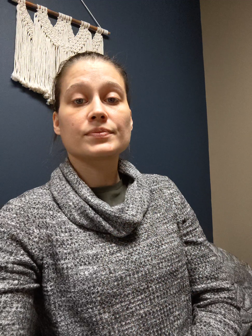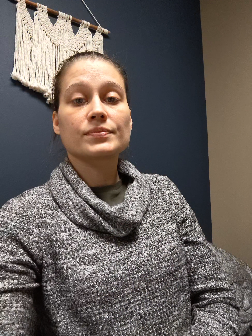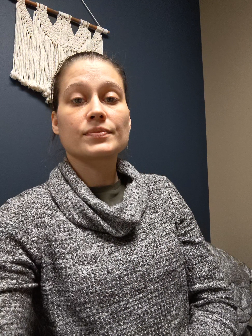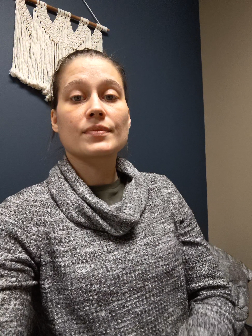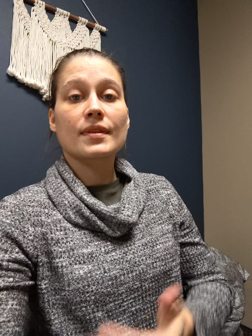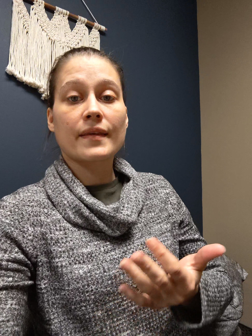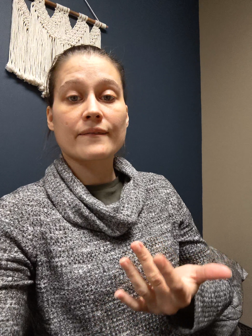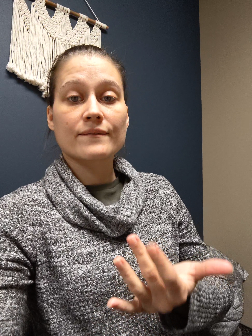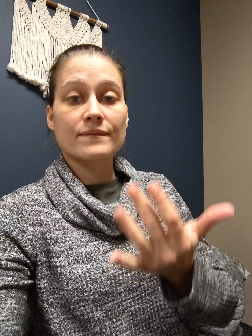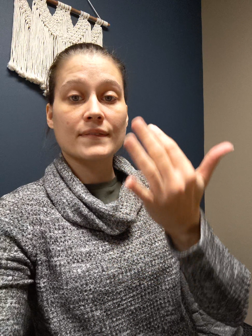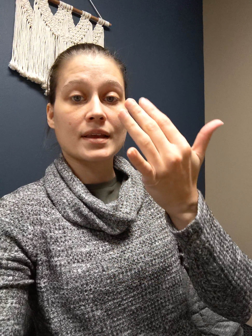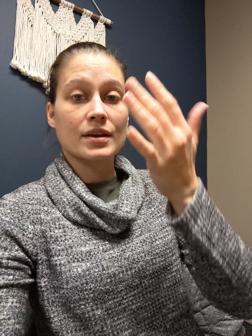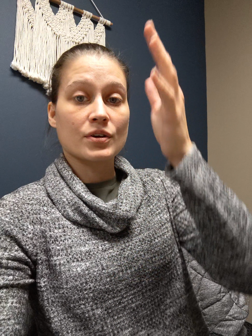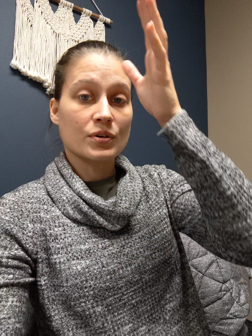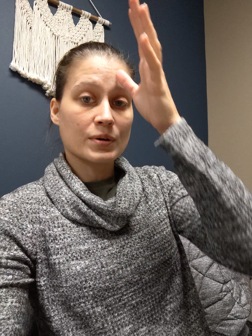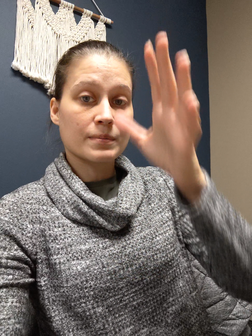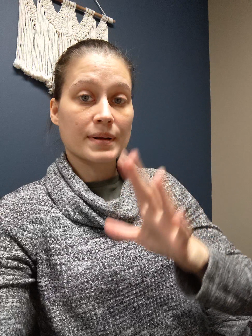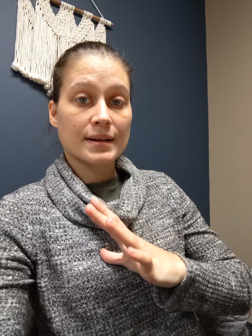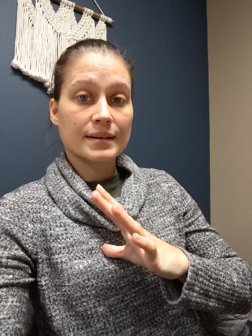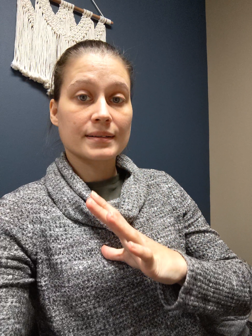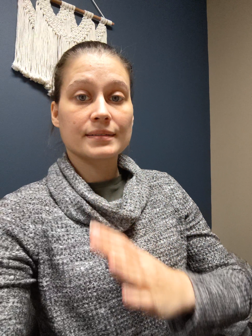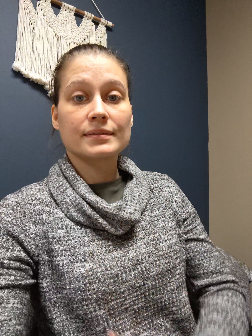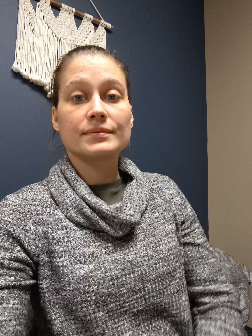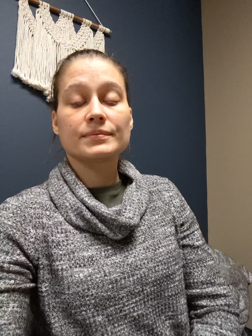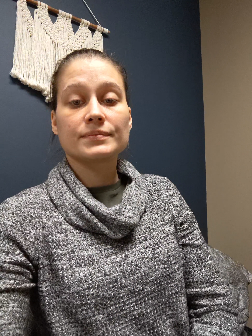fireman